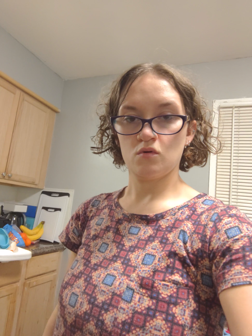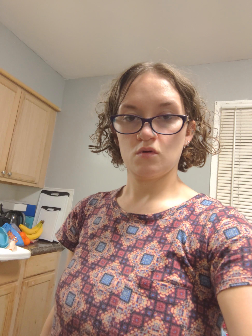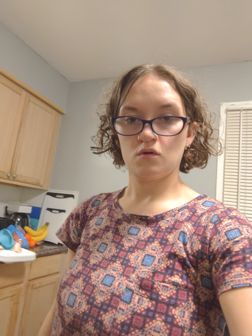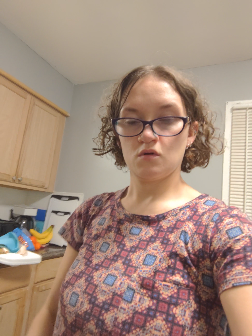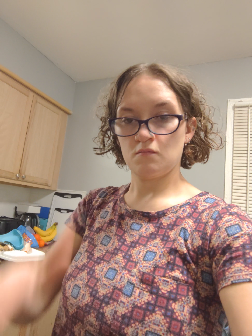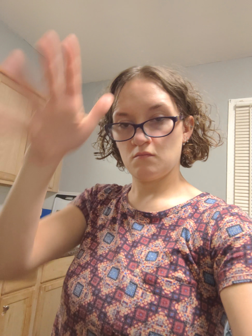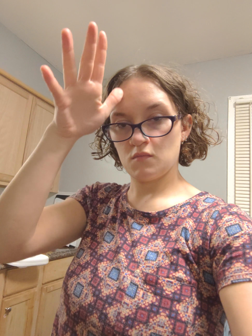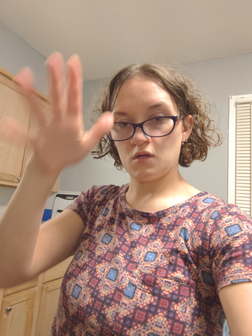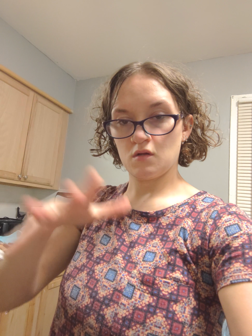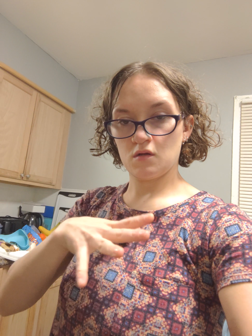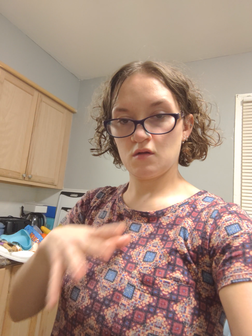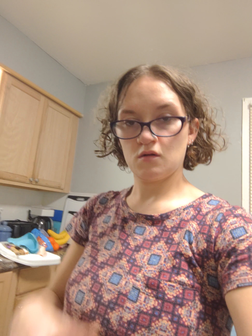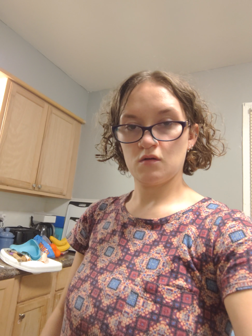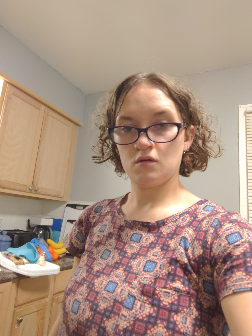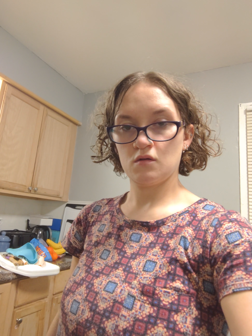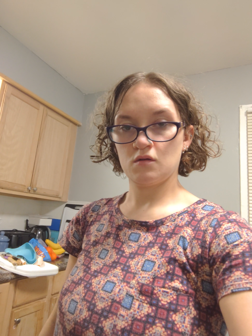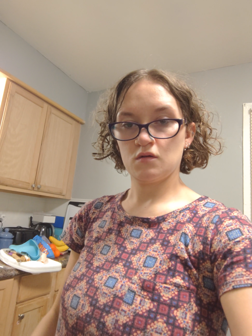man